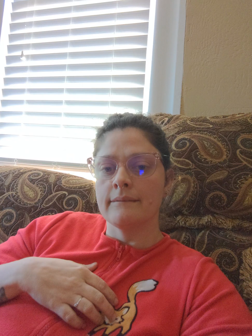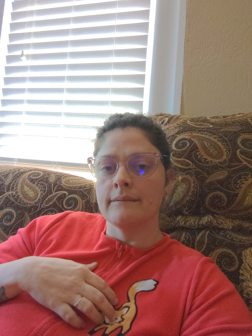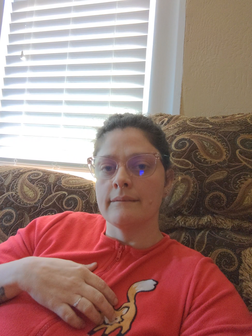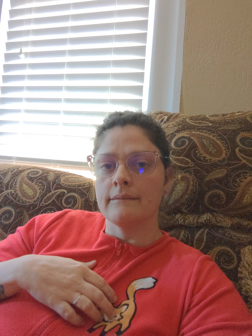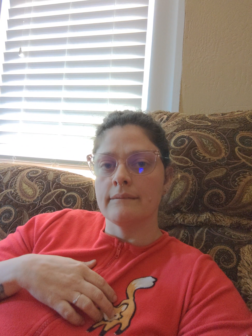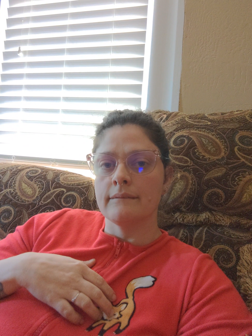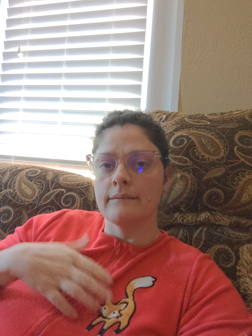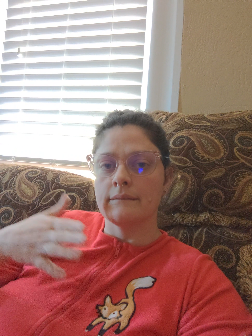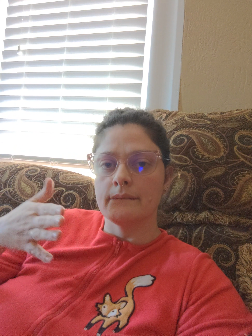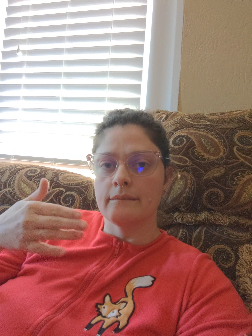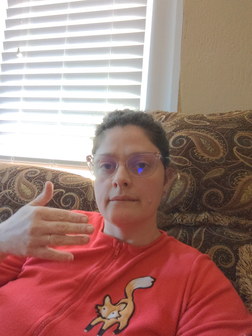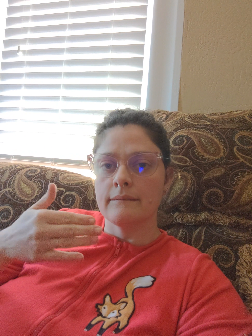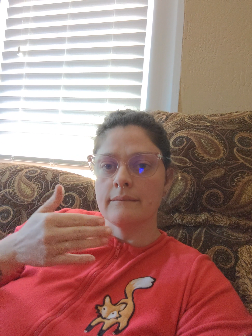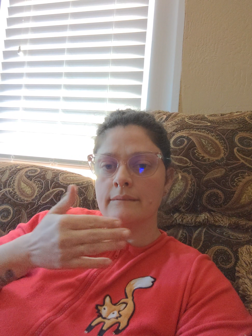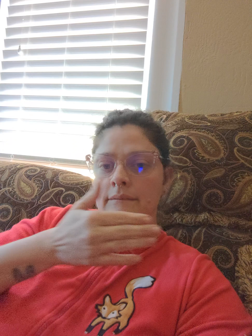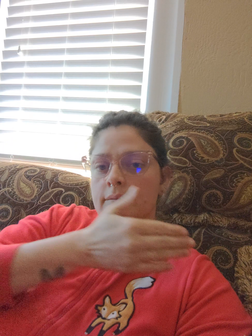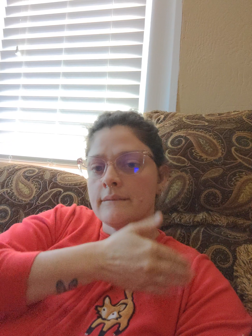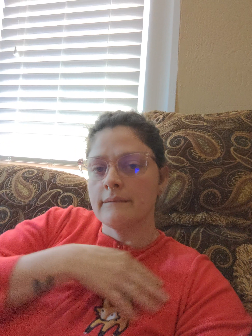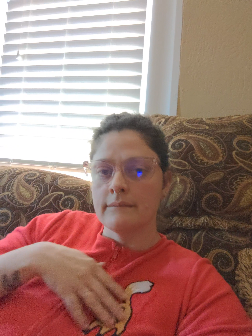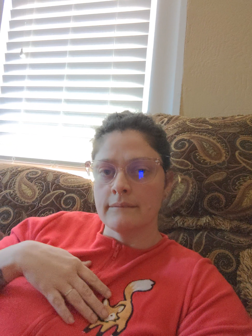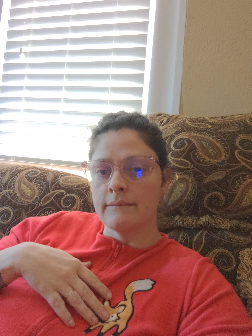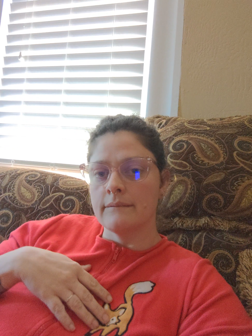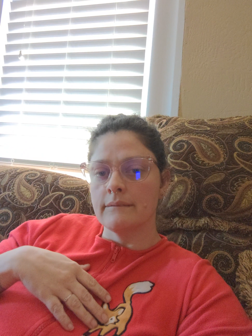fish